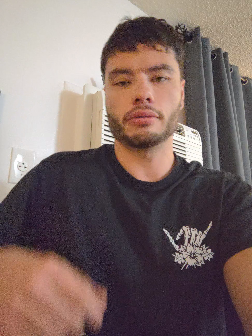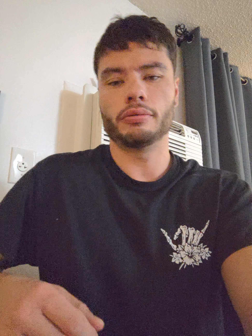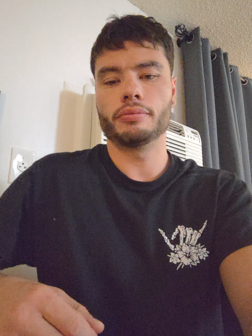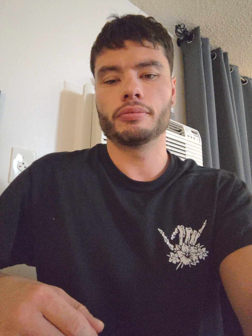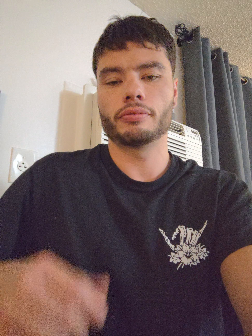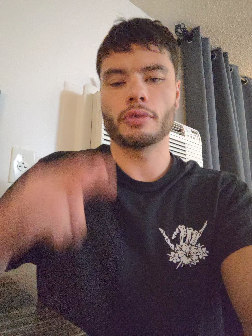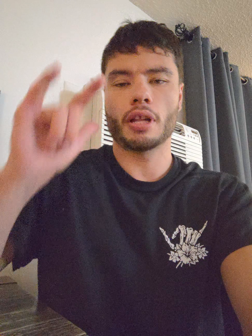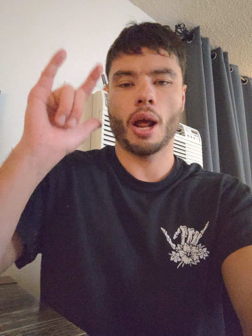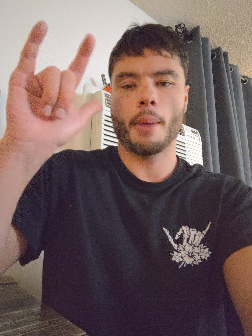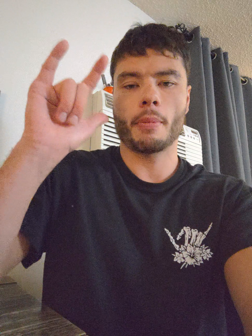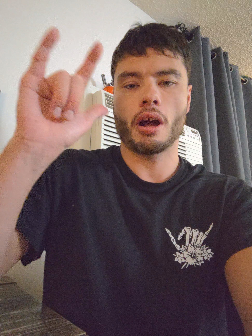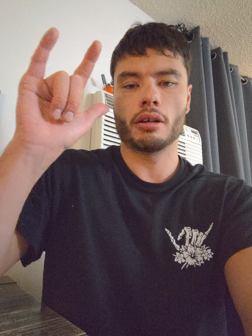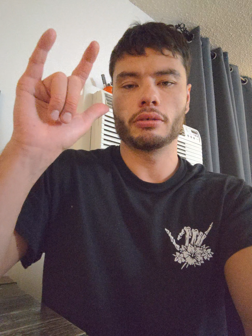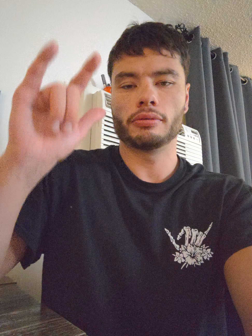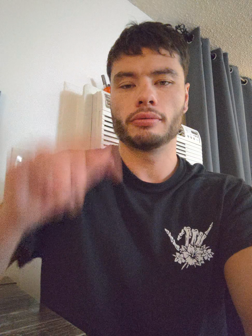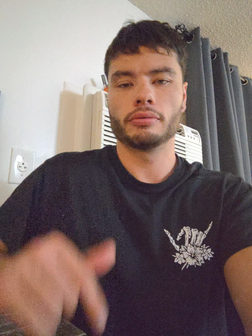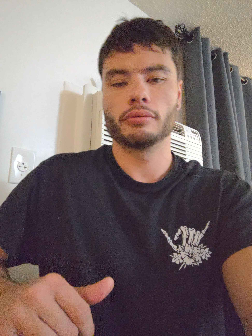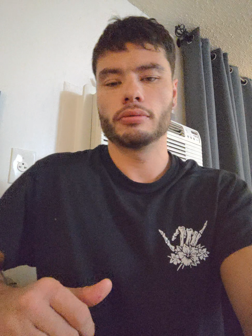airplane